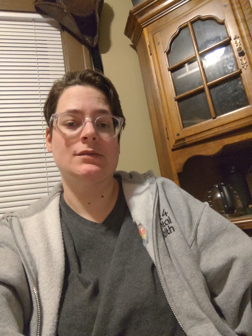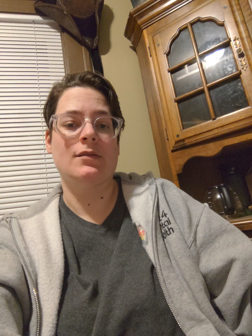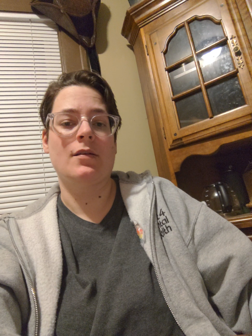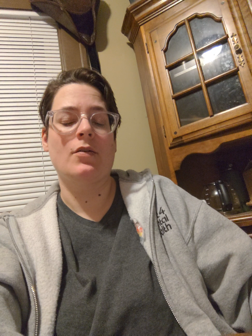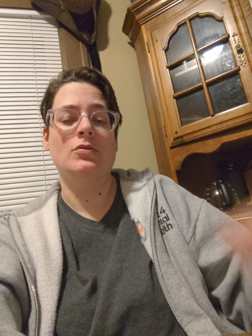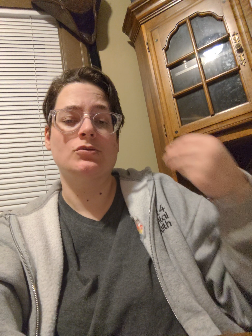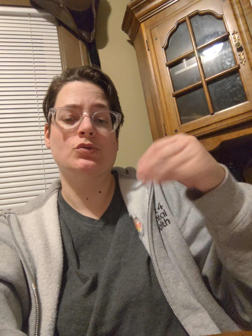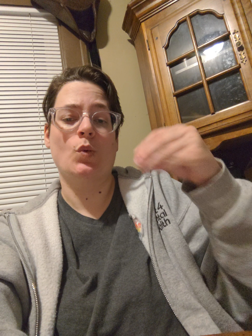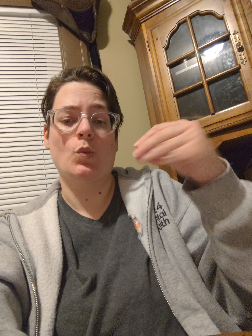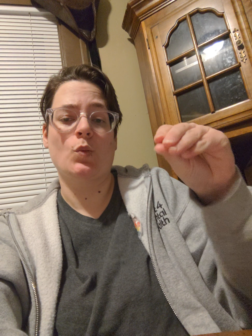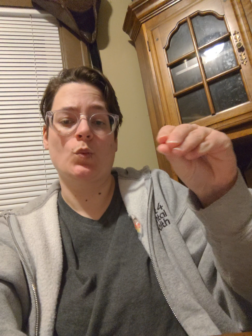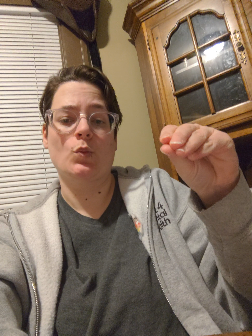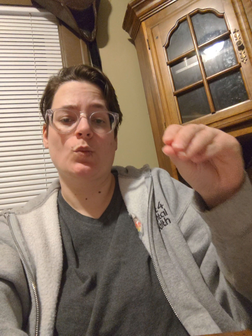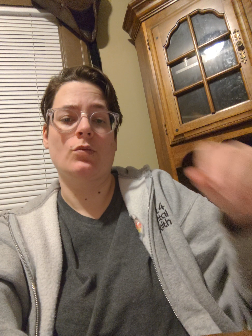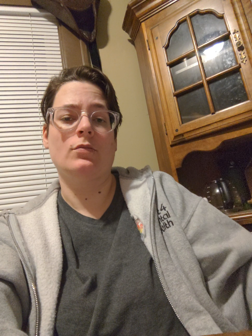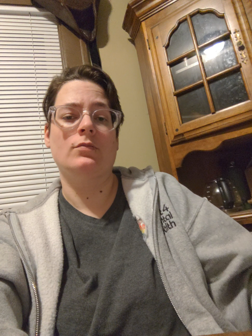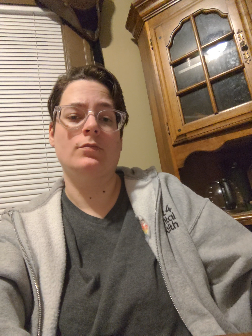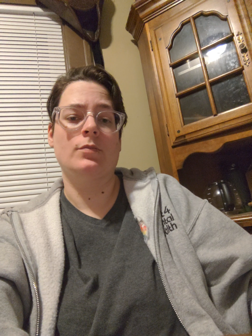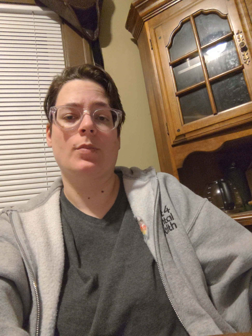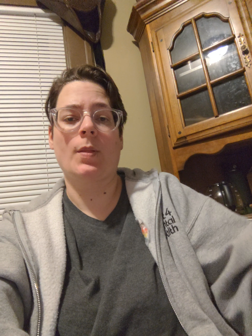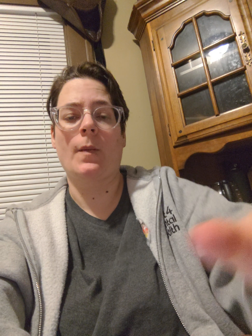store